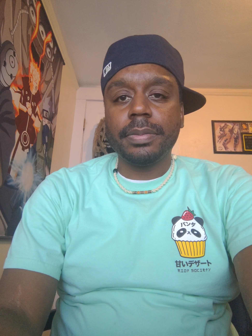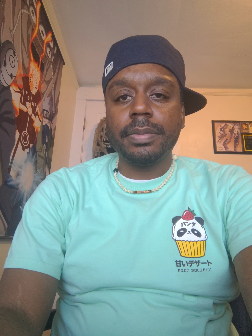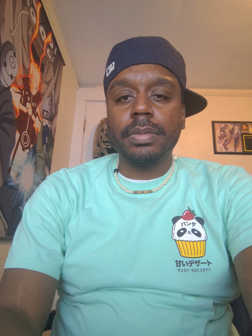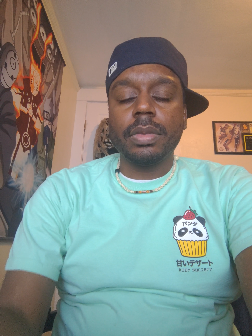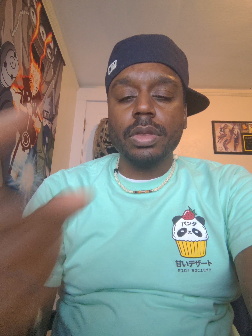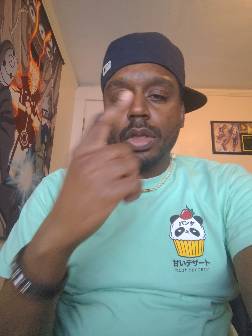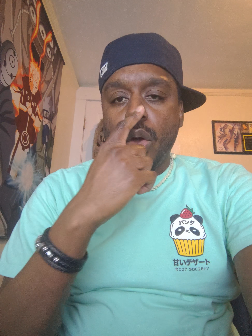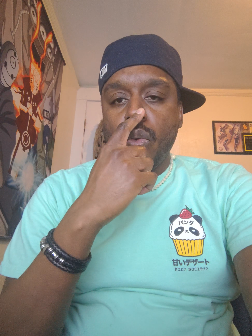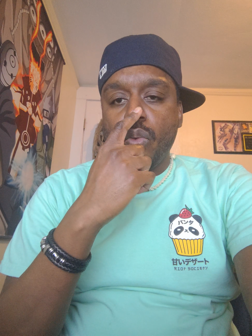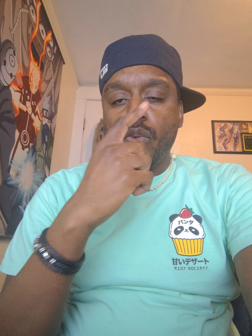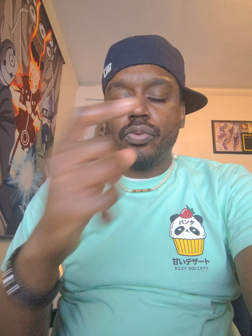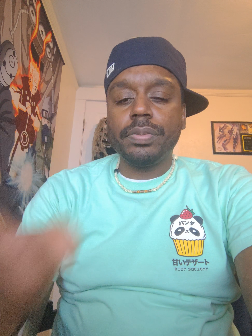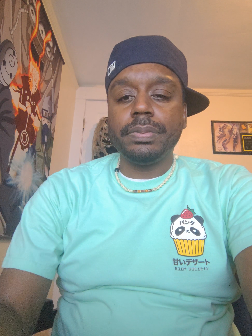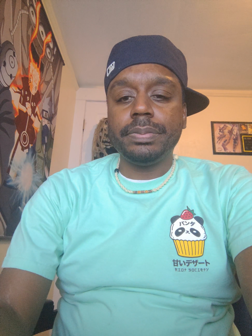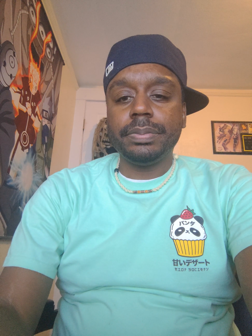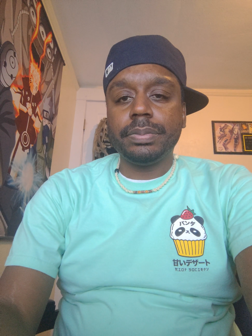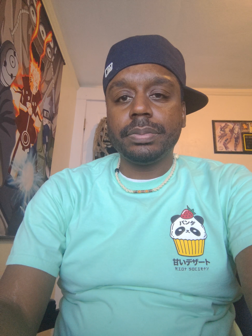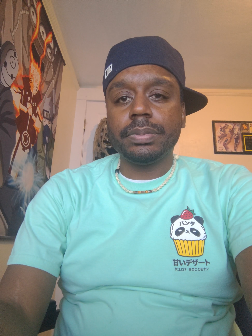nose